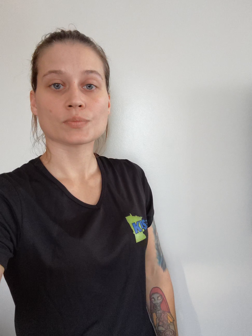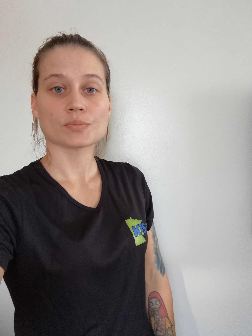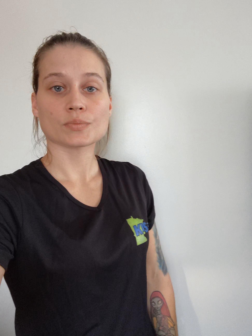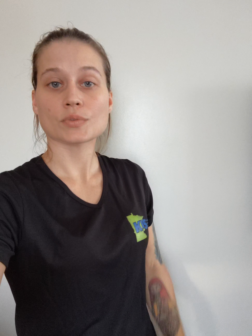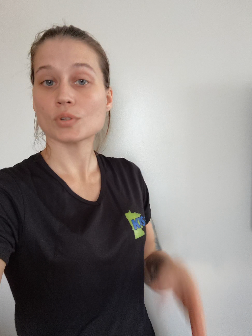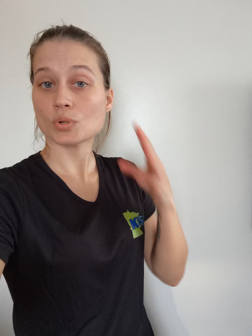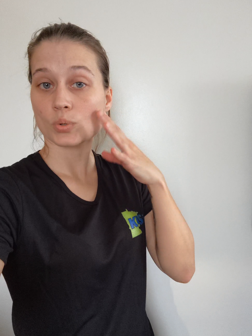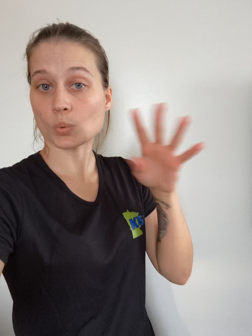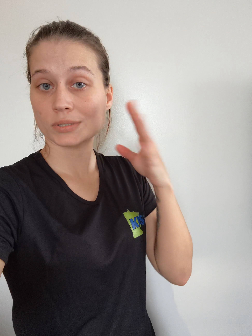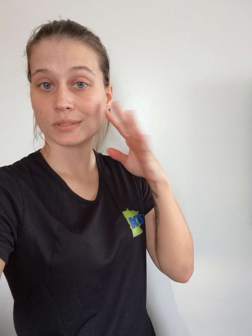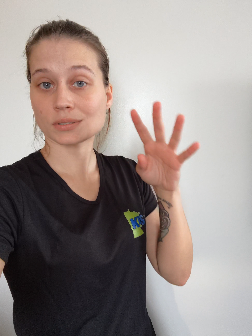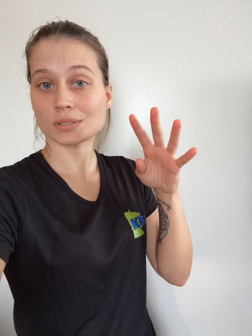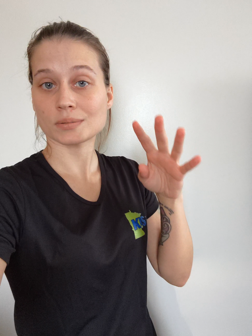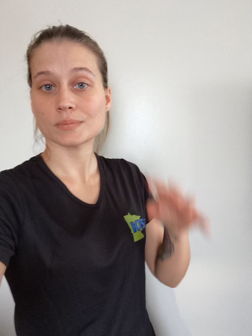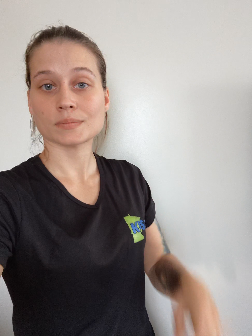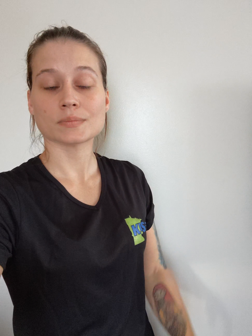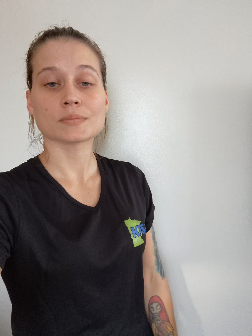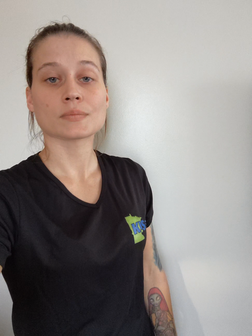noisy